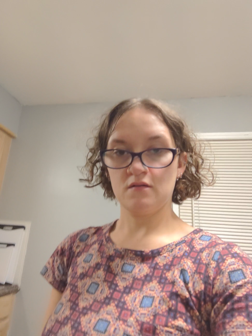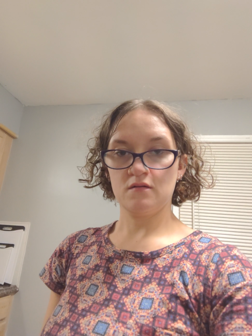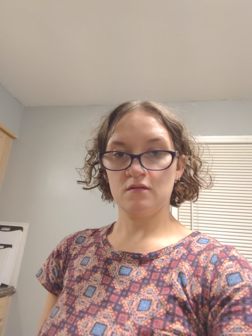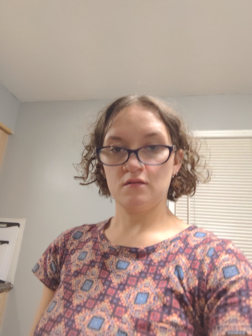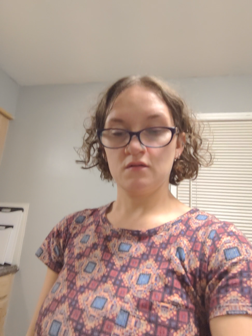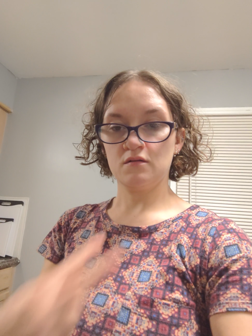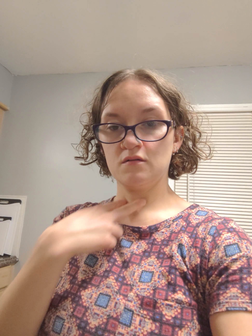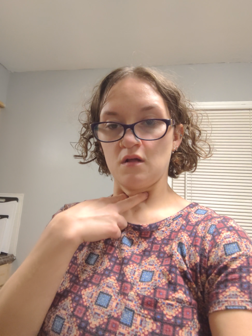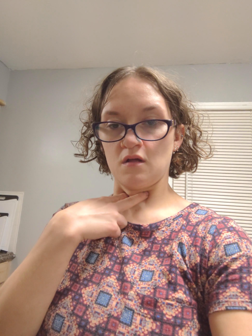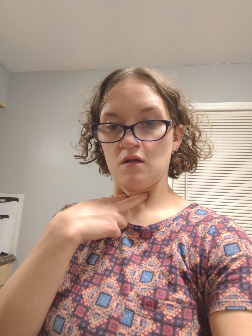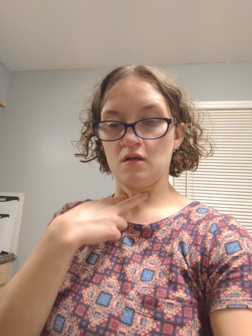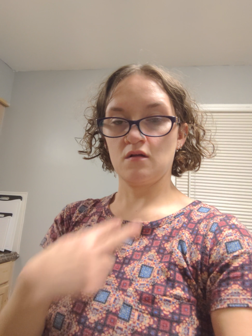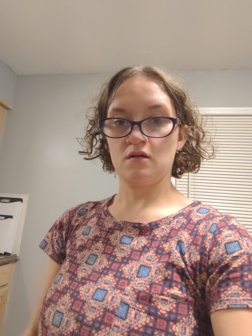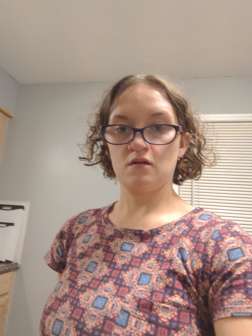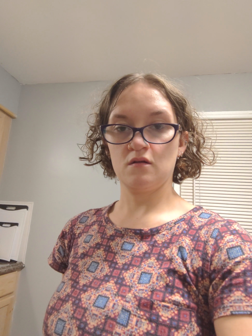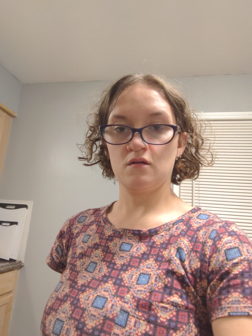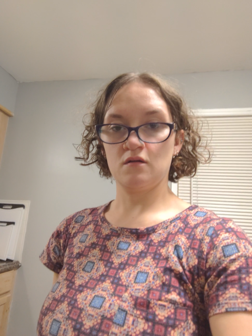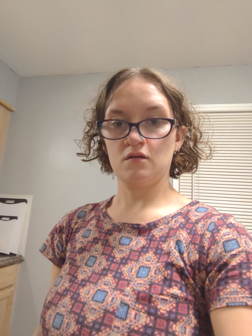stuck